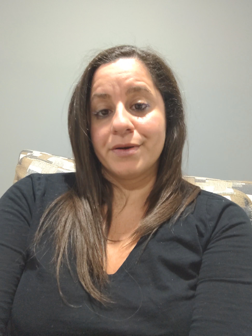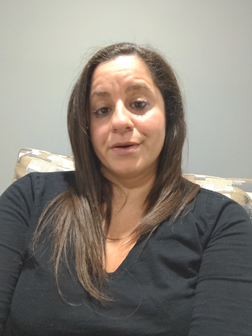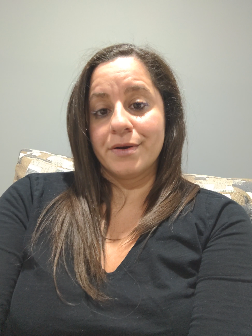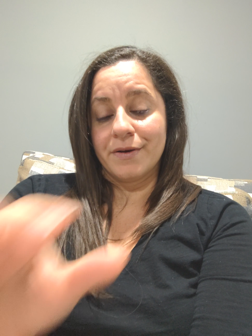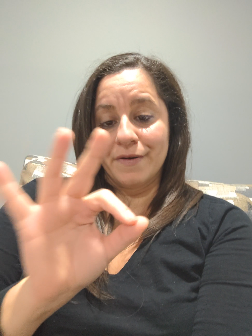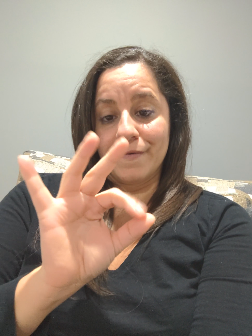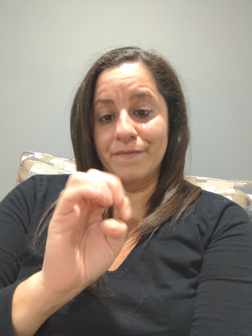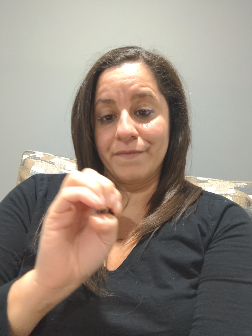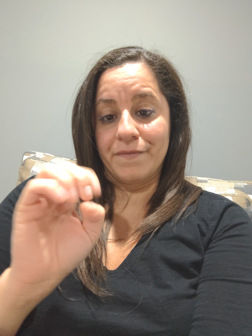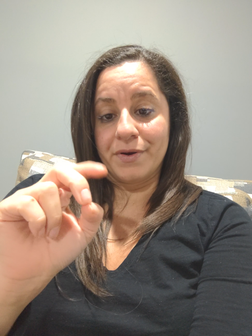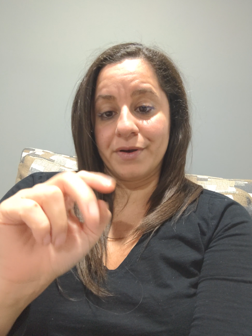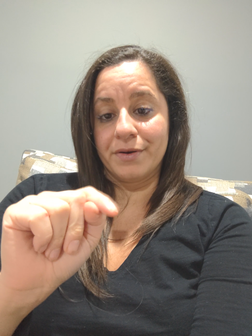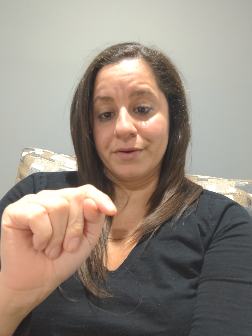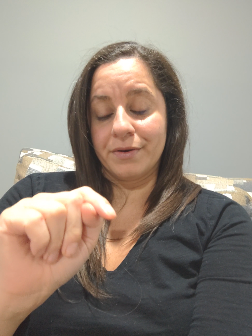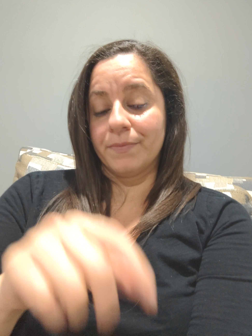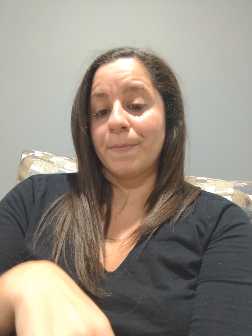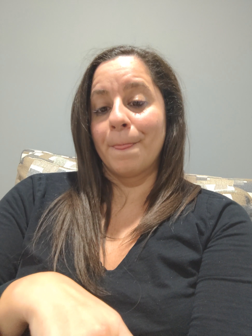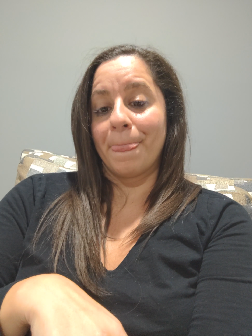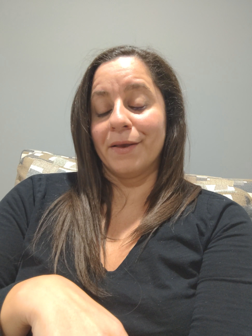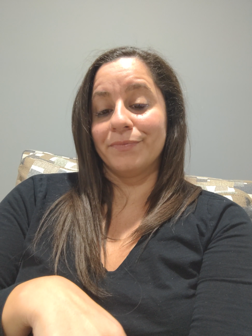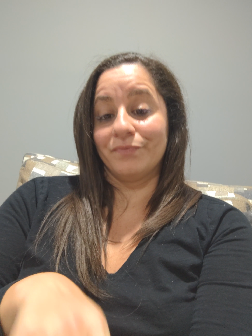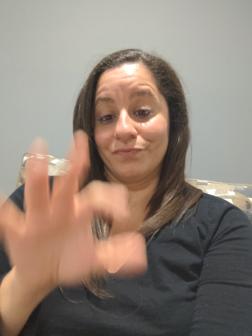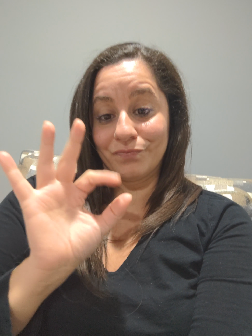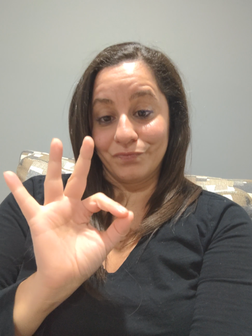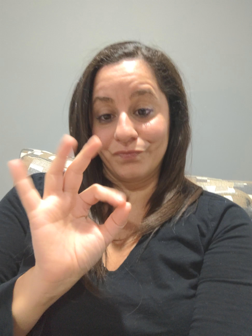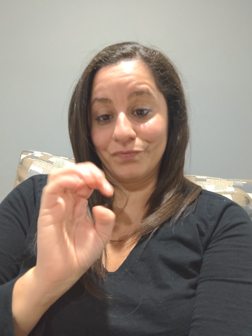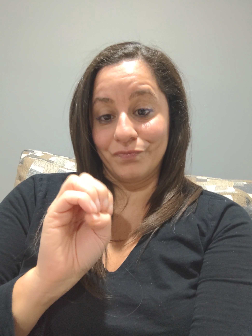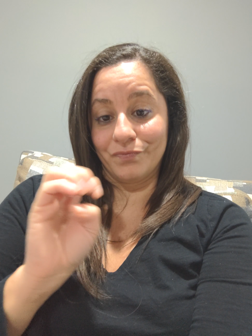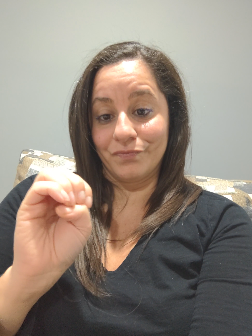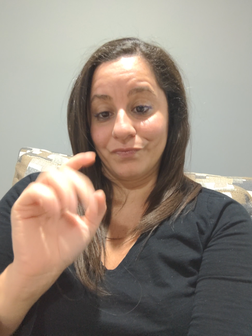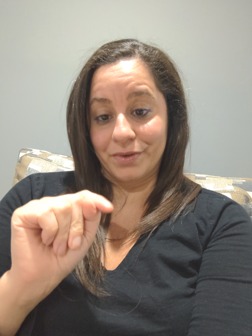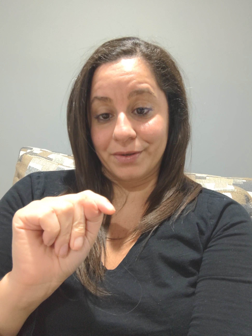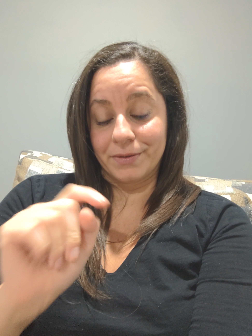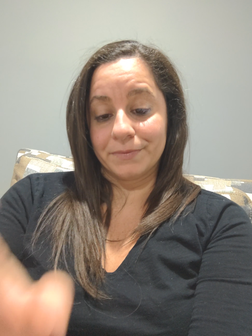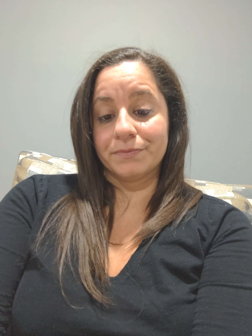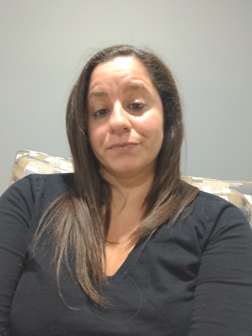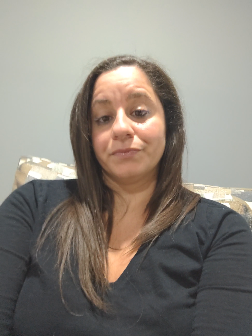feet